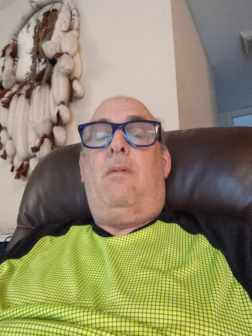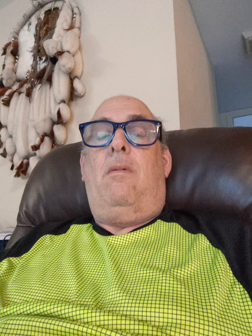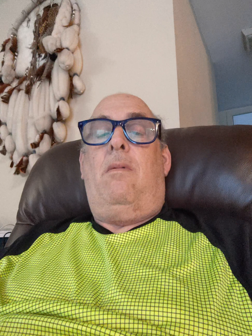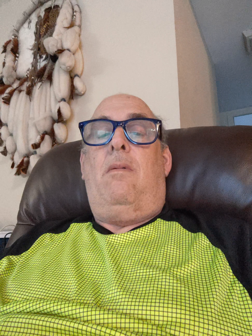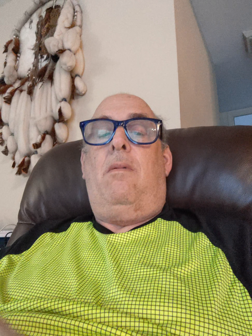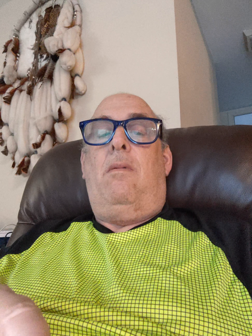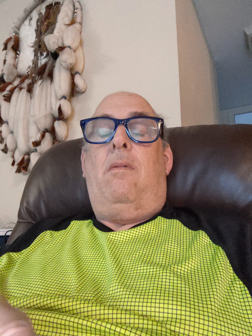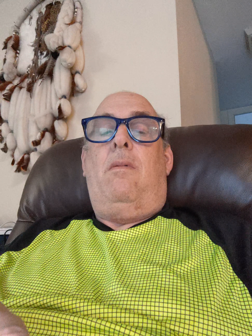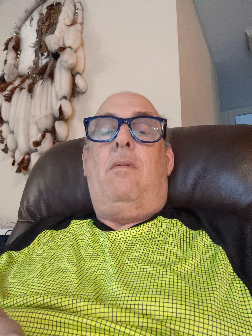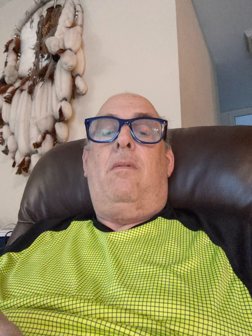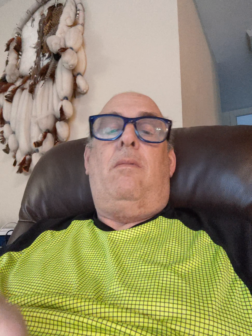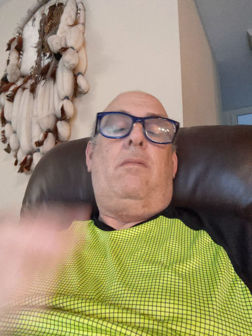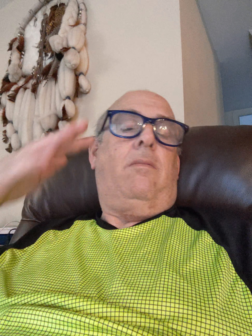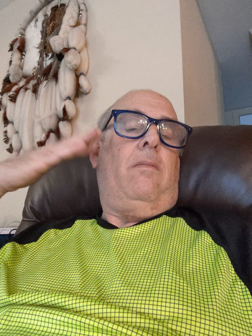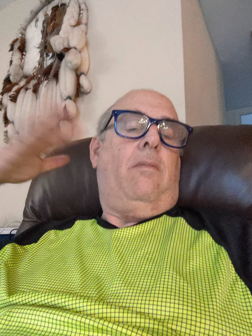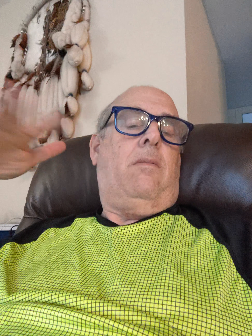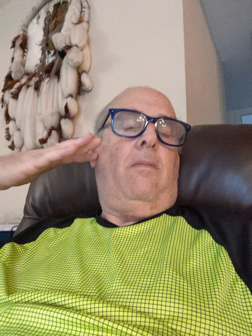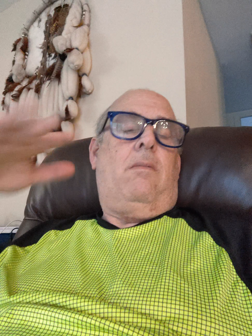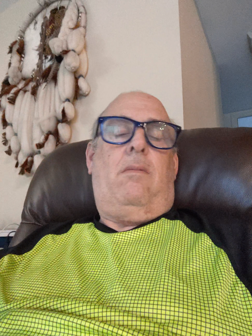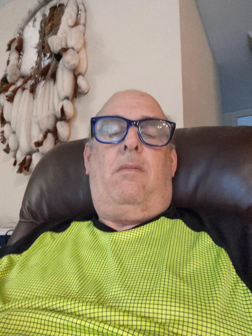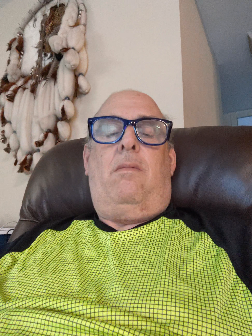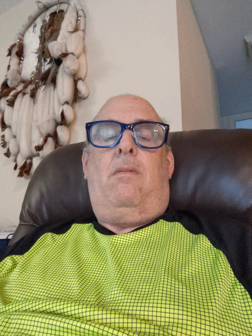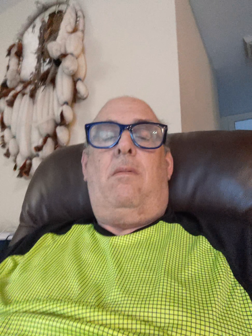noisy